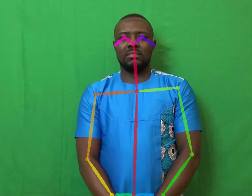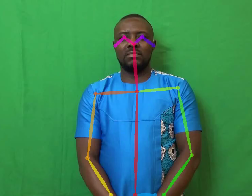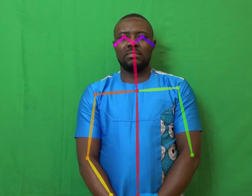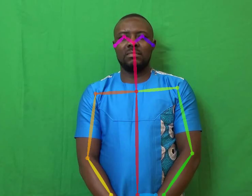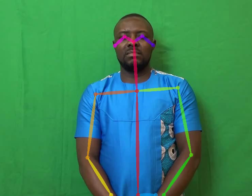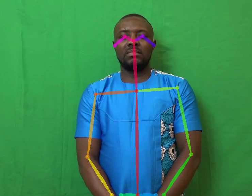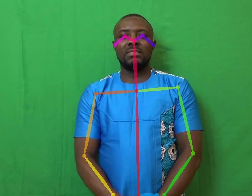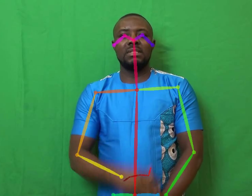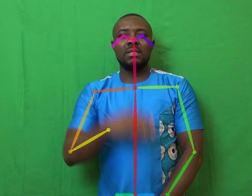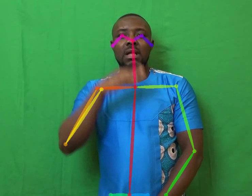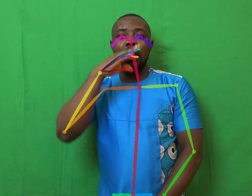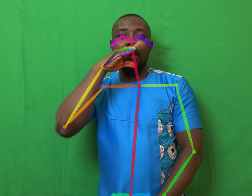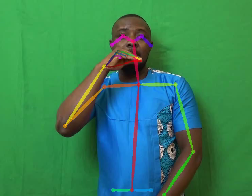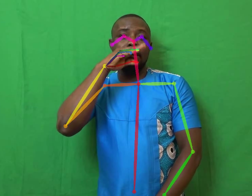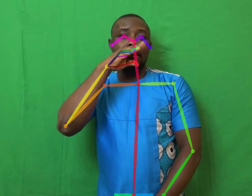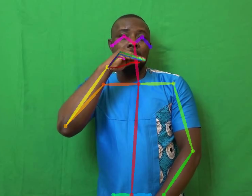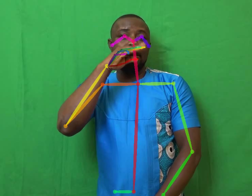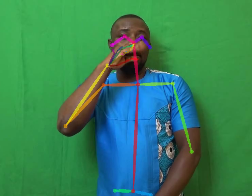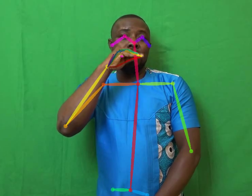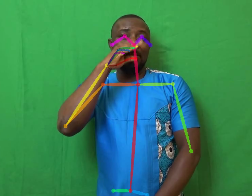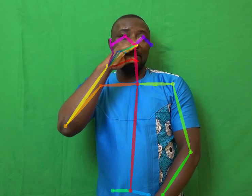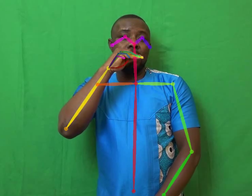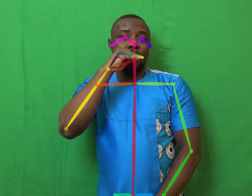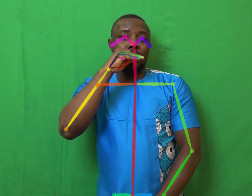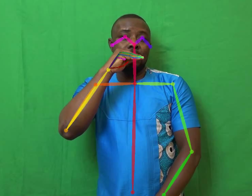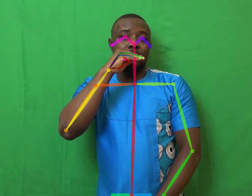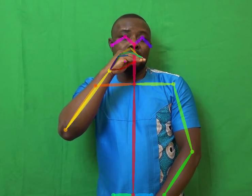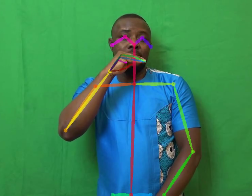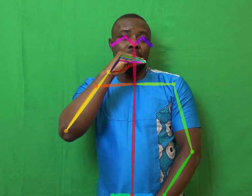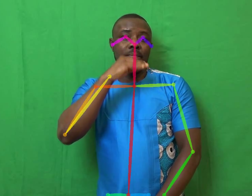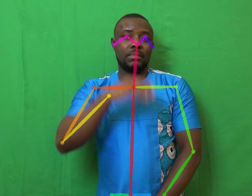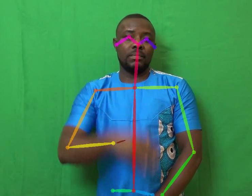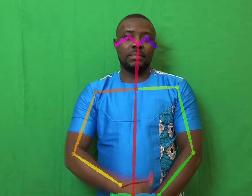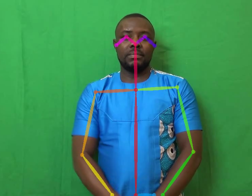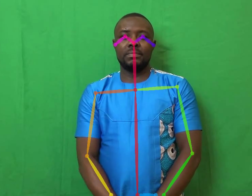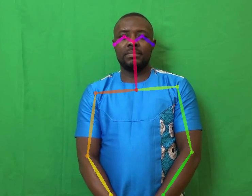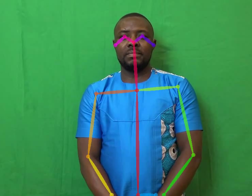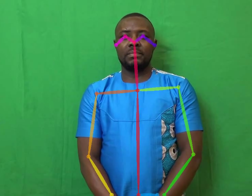mango